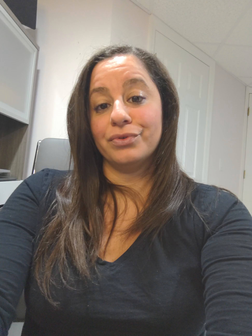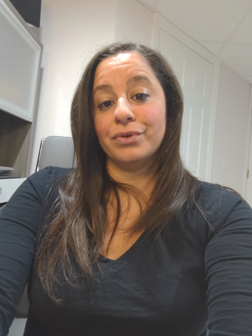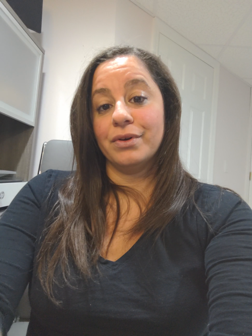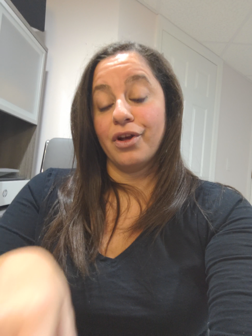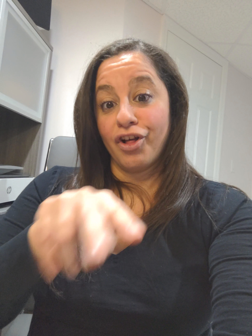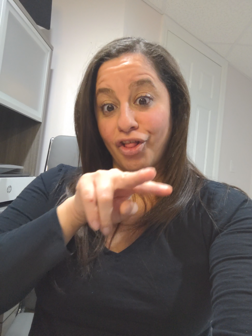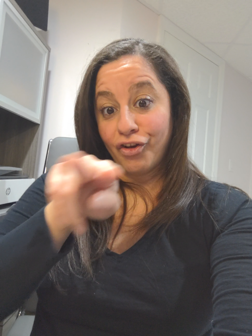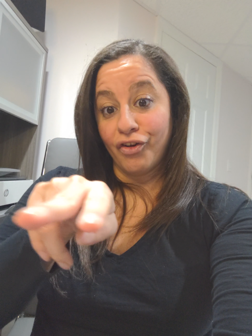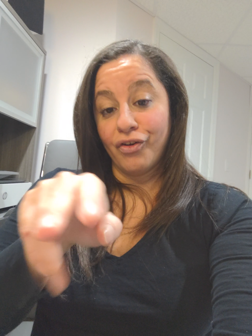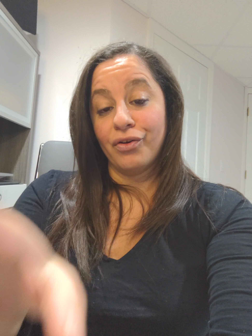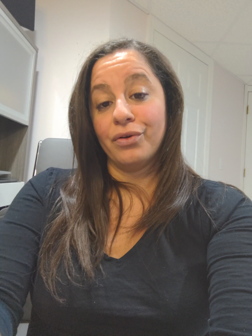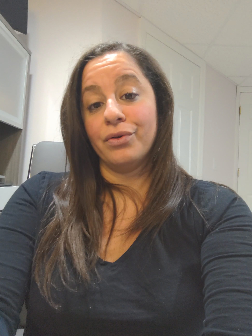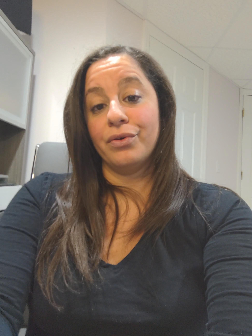look